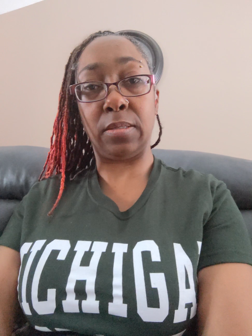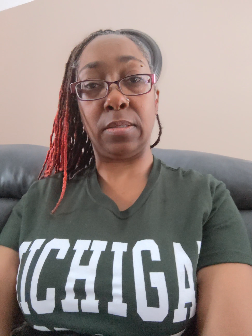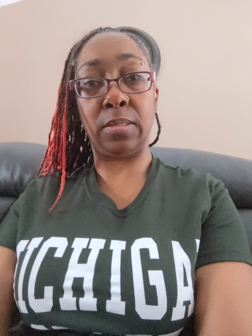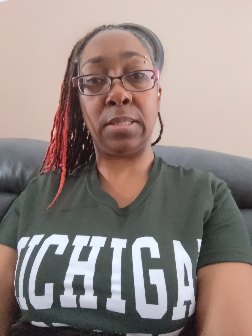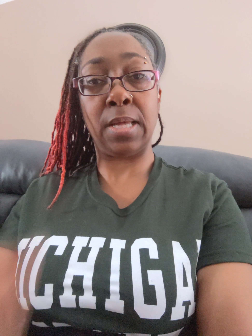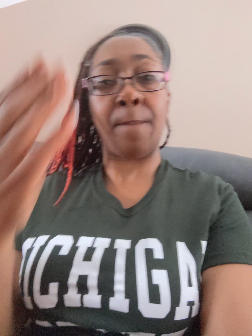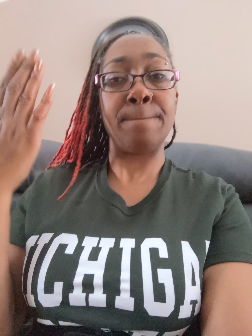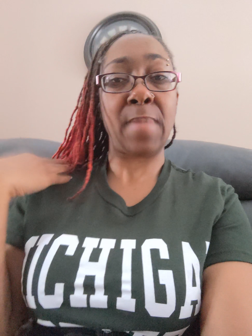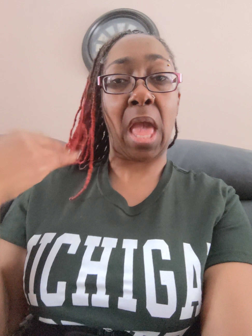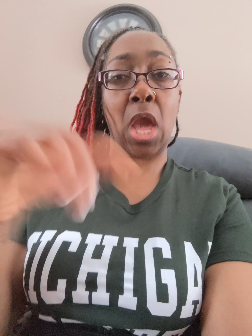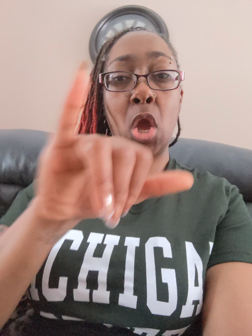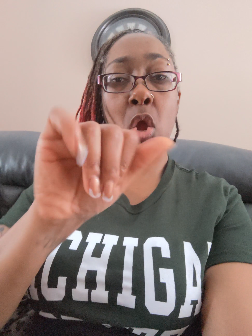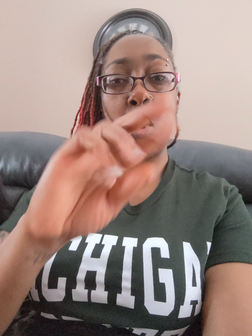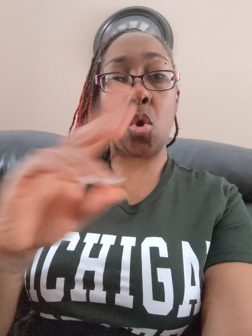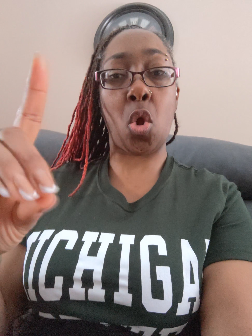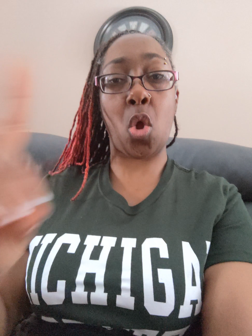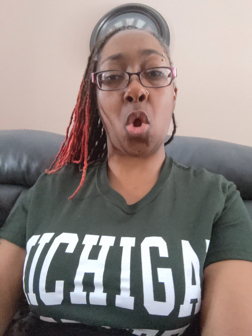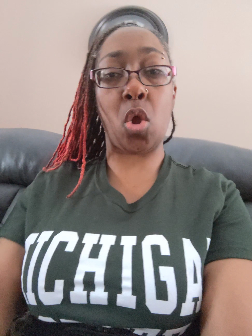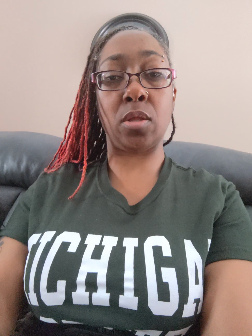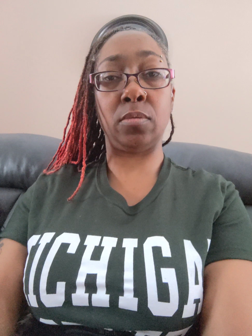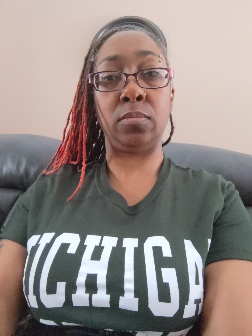backyard